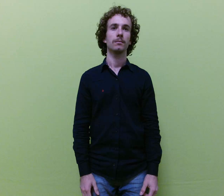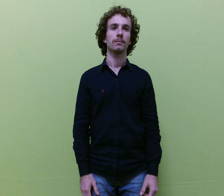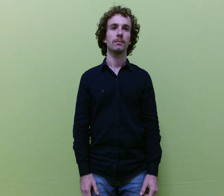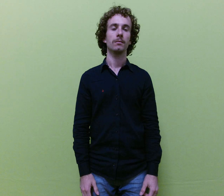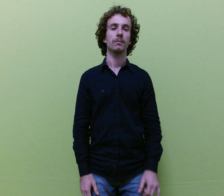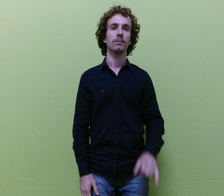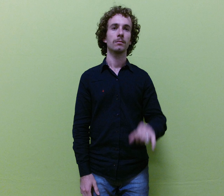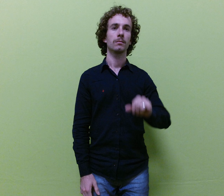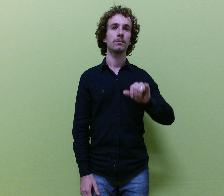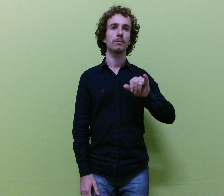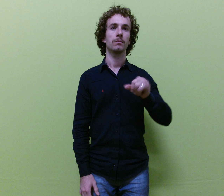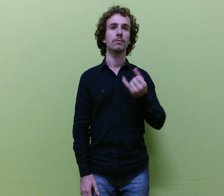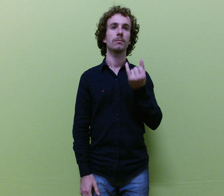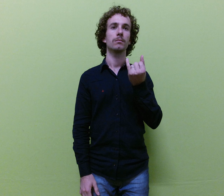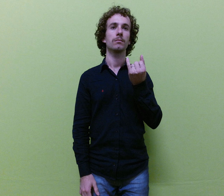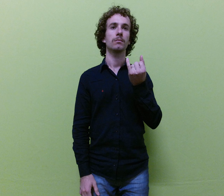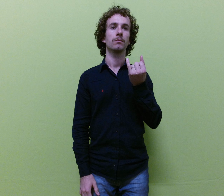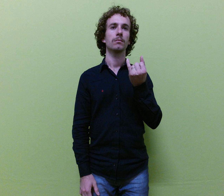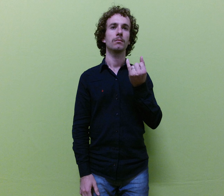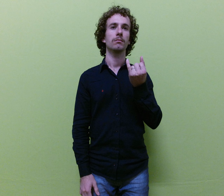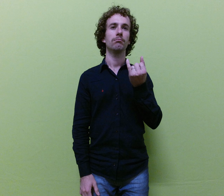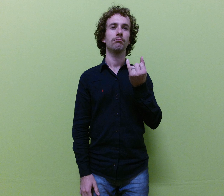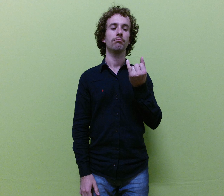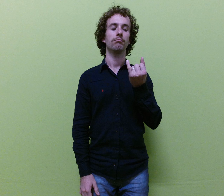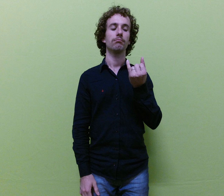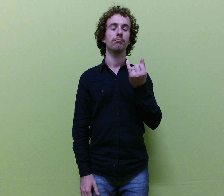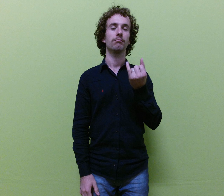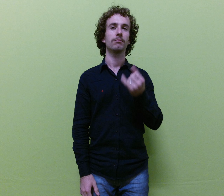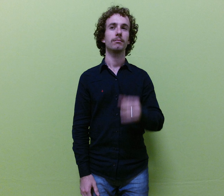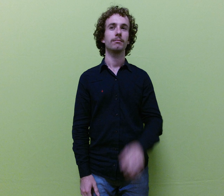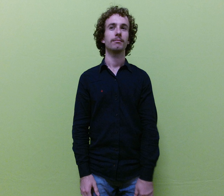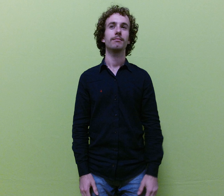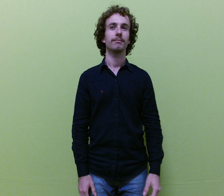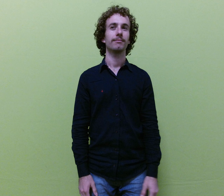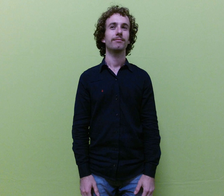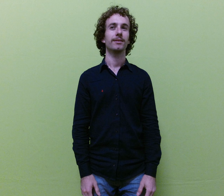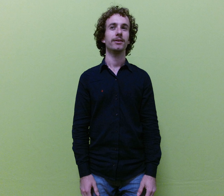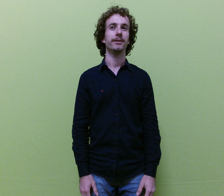aproveitar